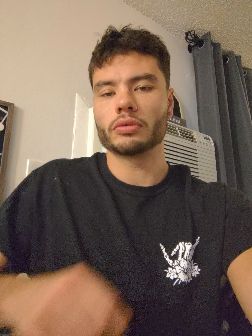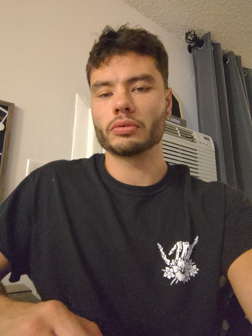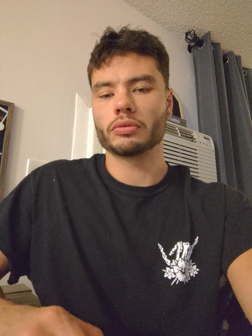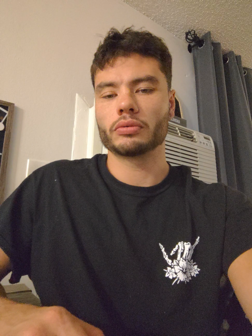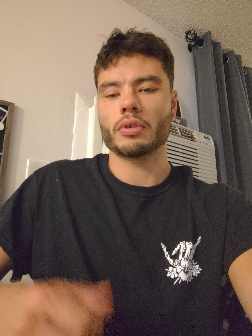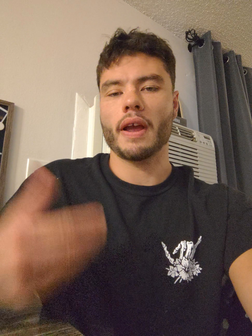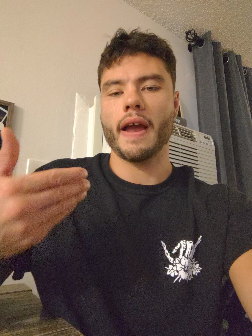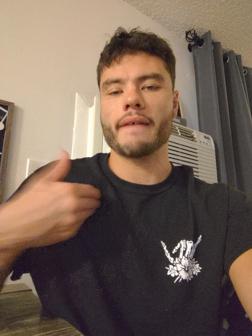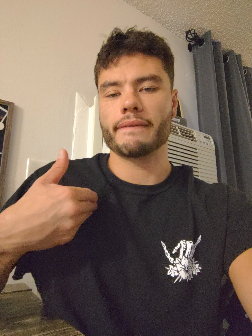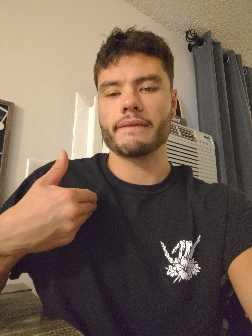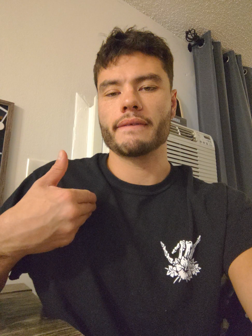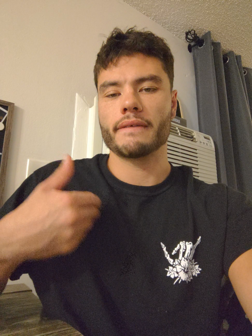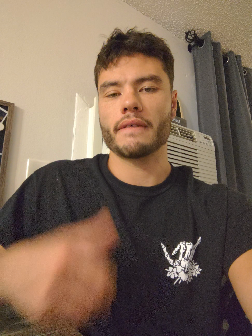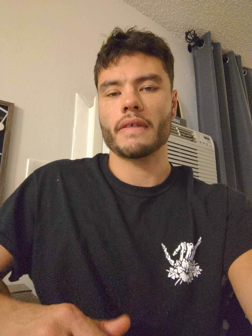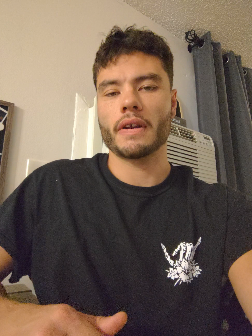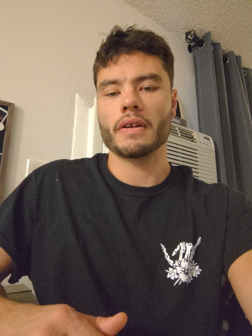have